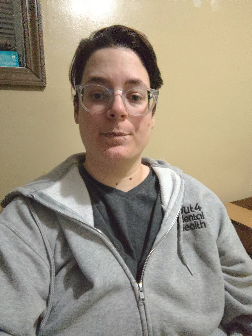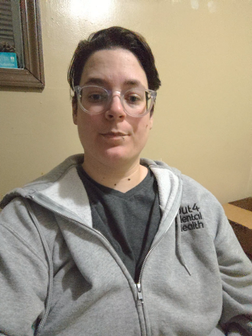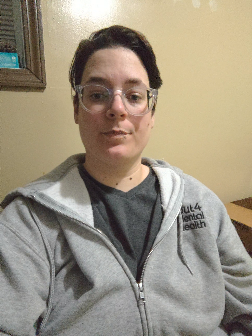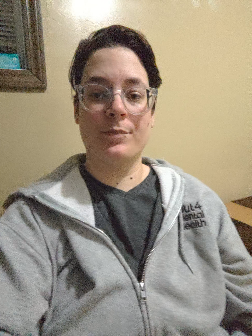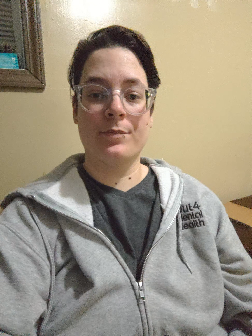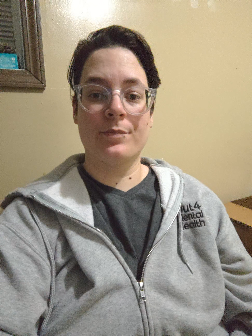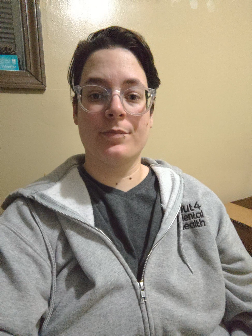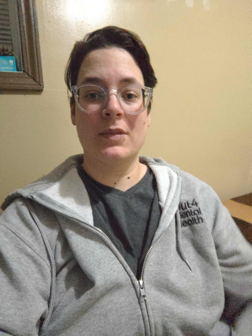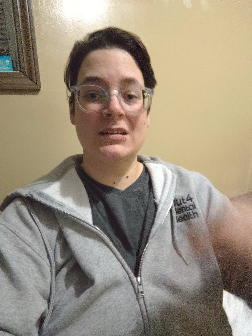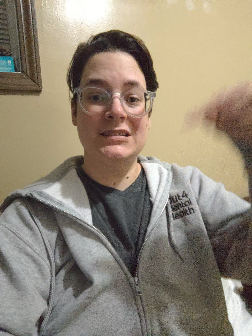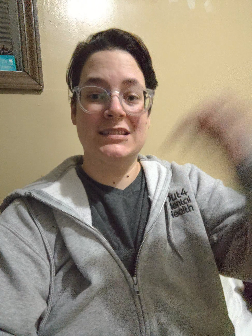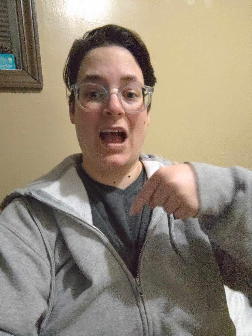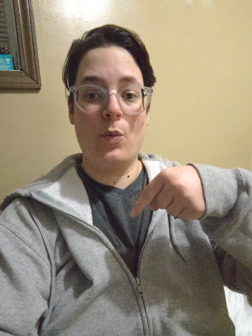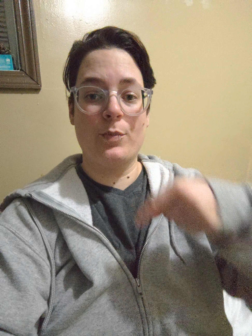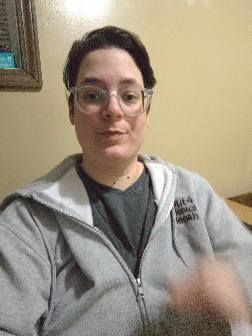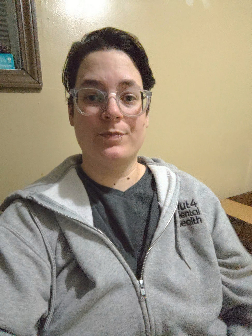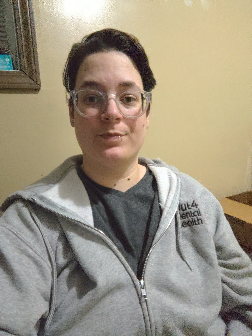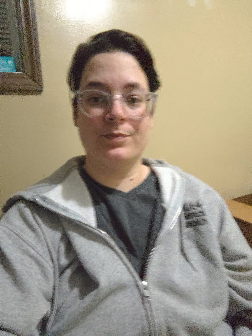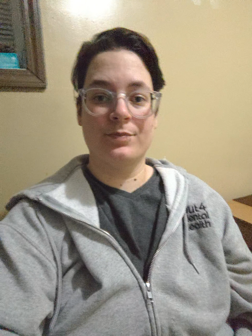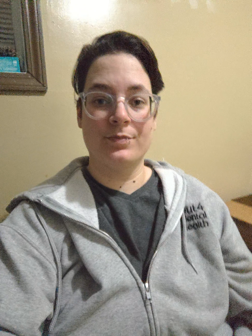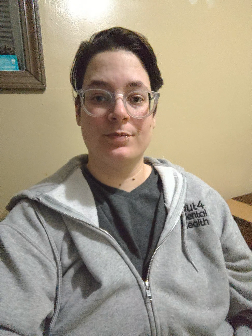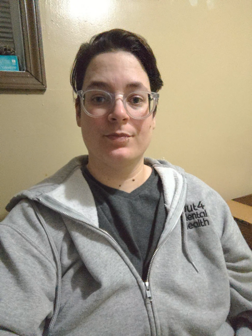down